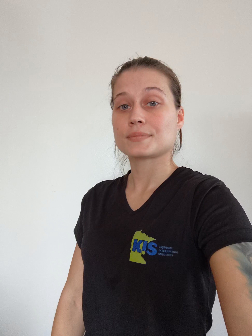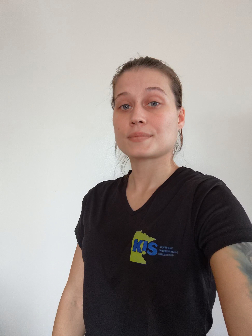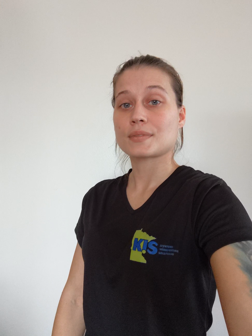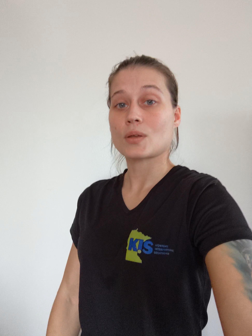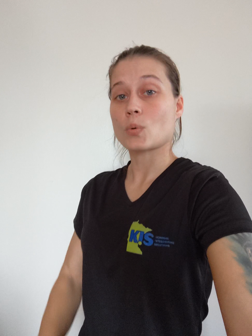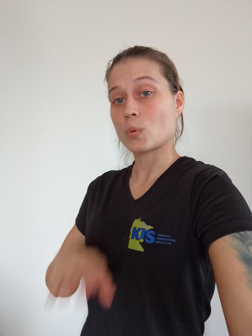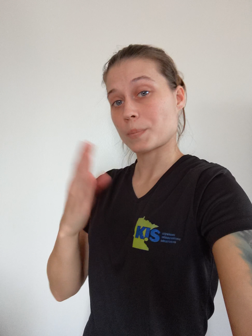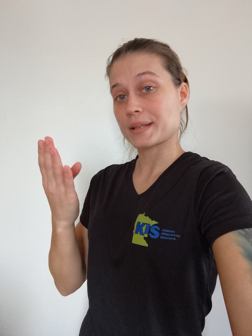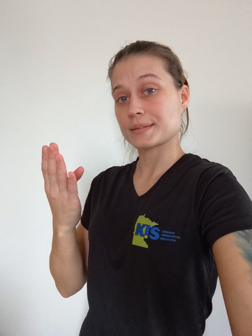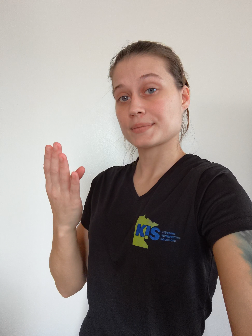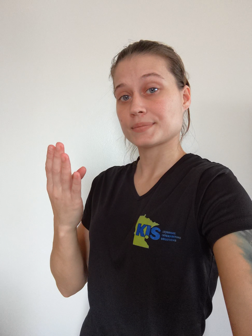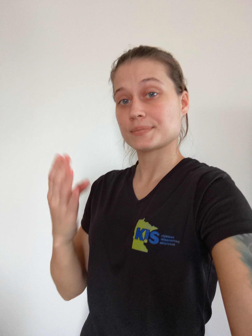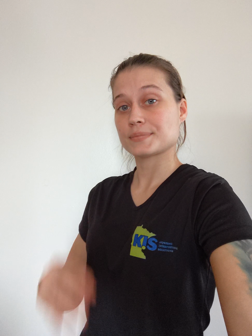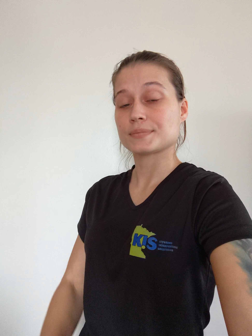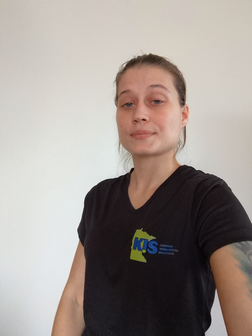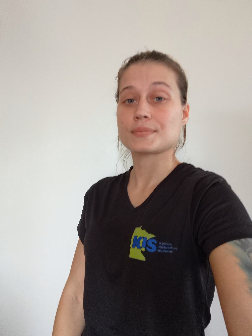open